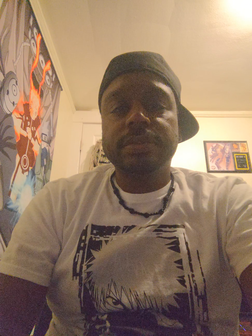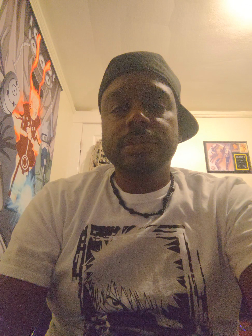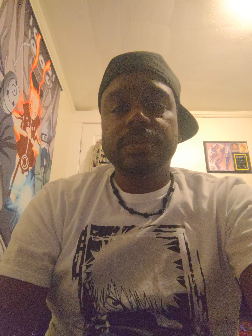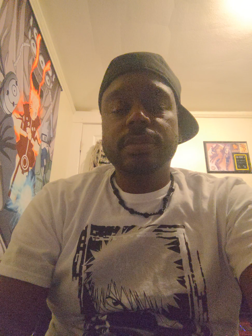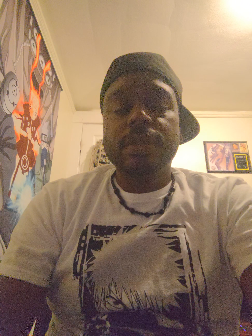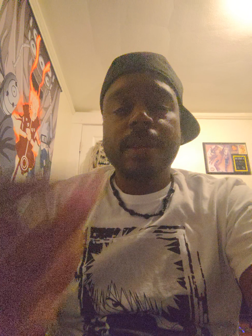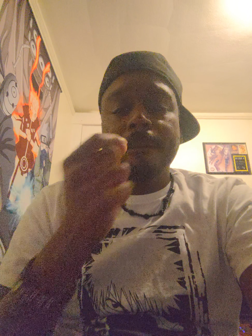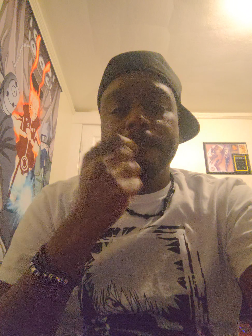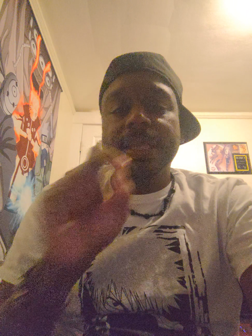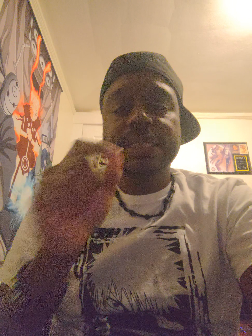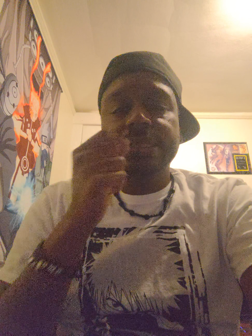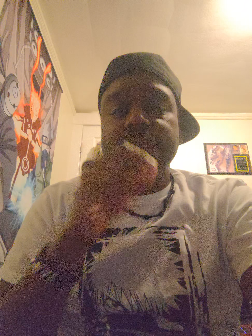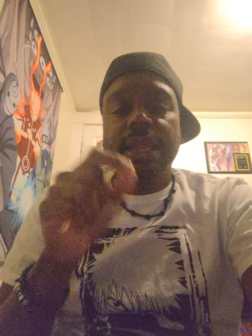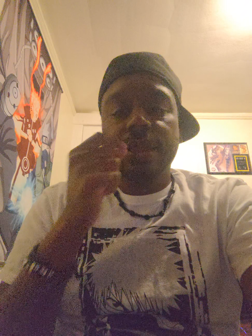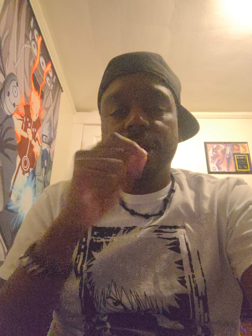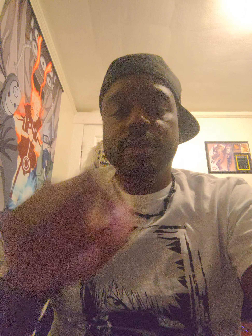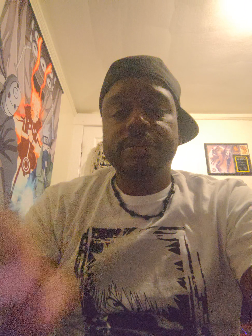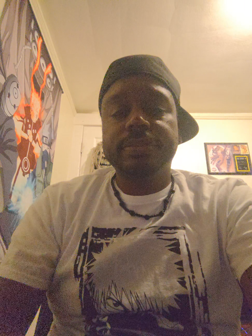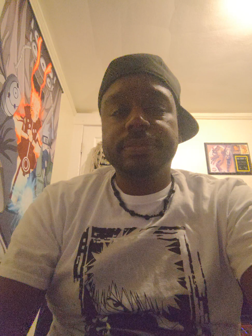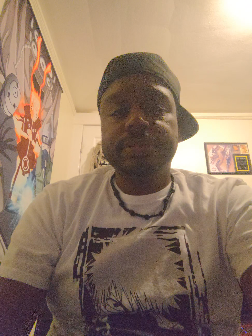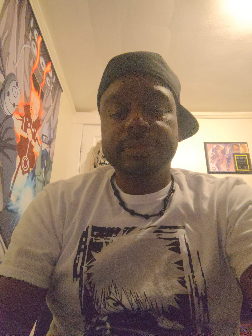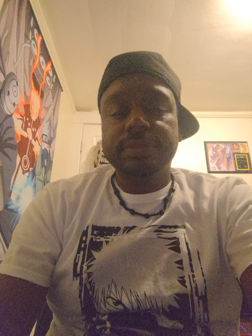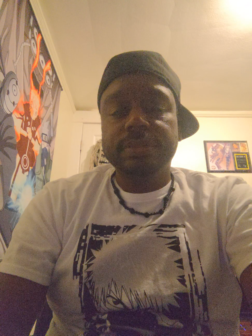pencil